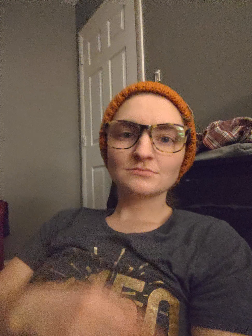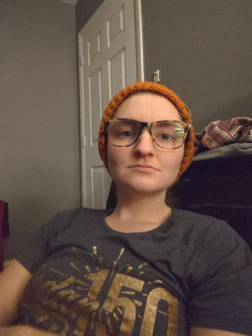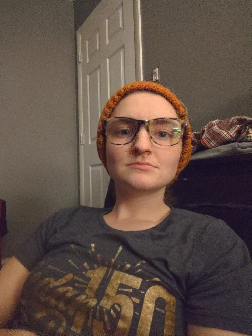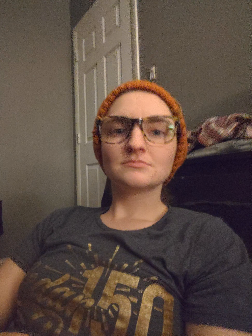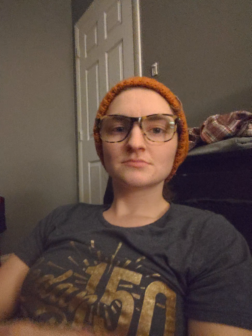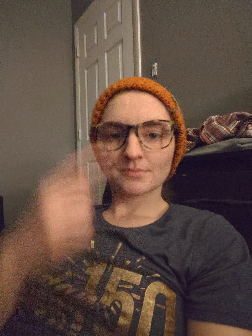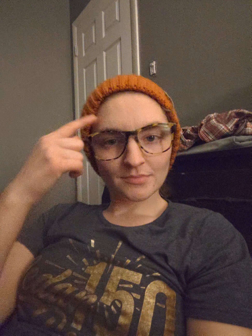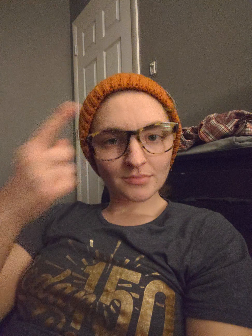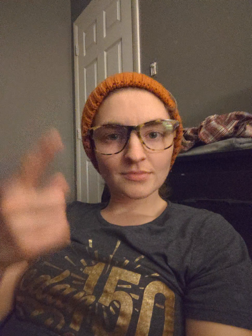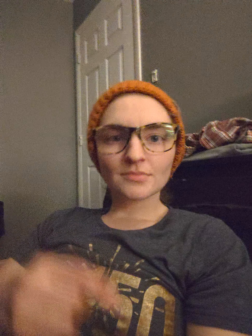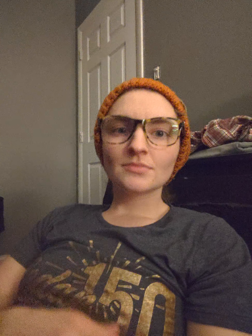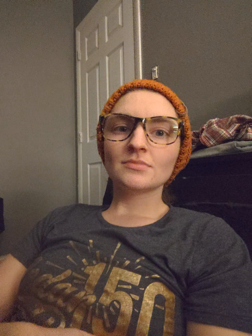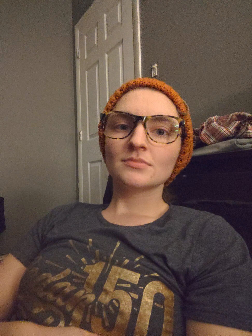penny